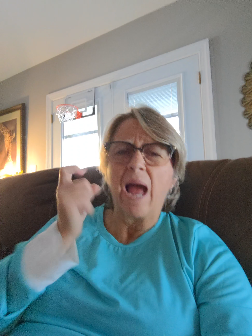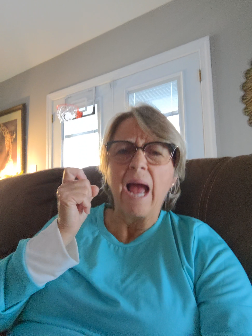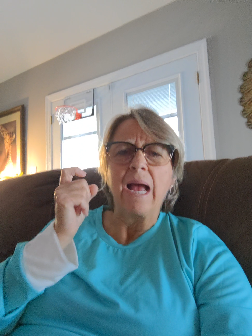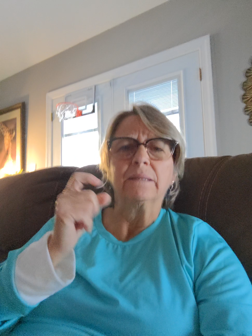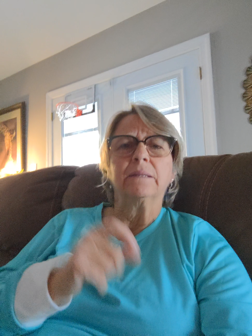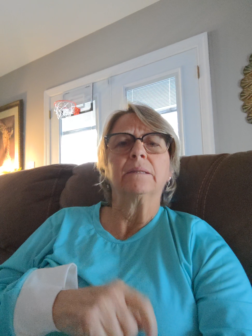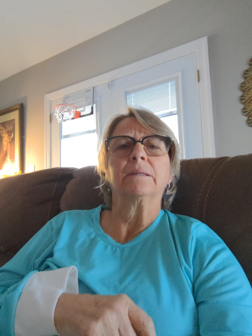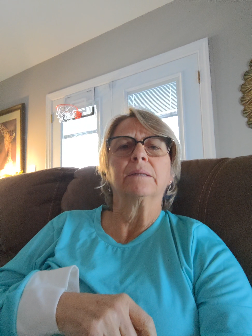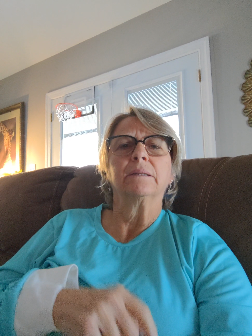fast